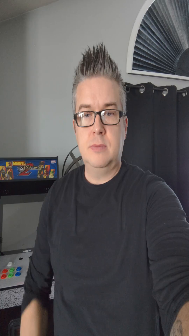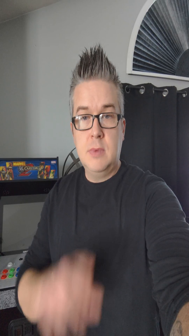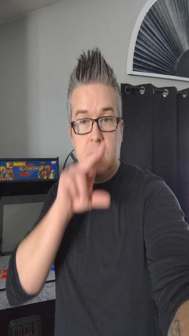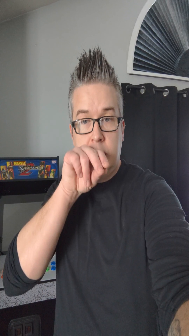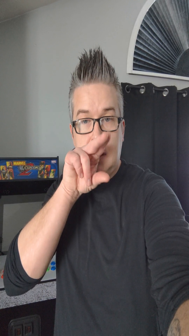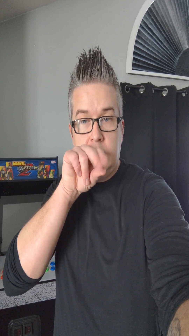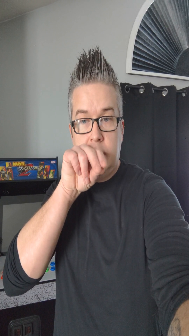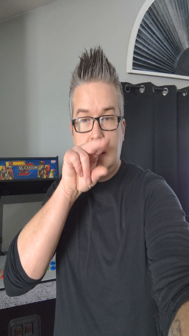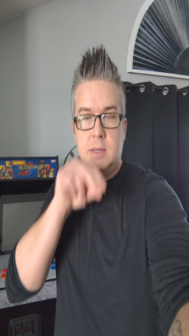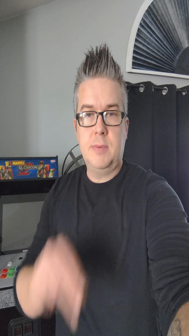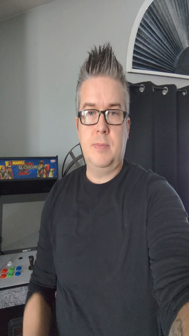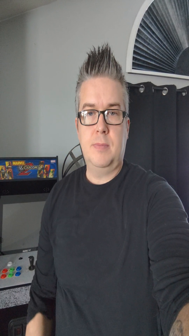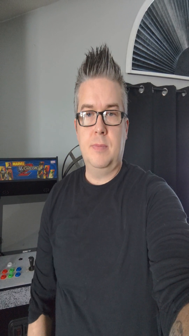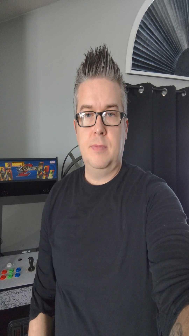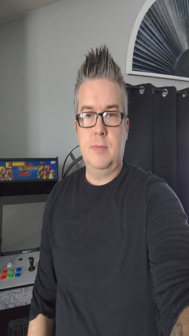duck